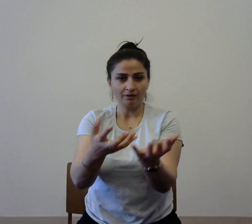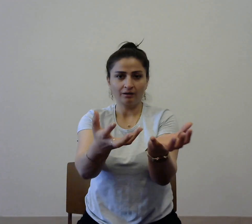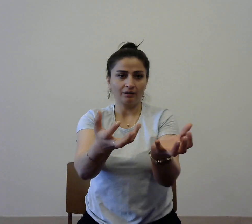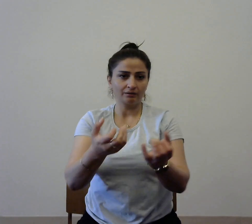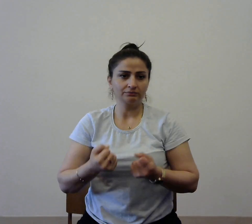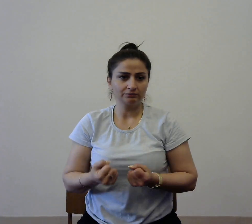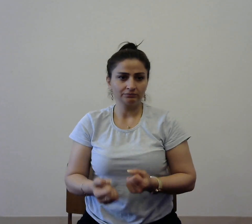almaq